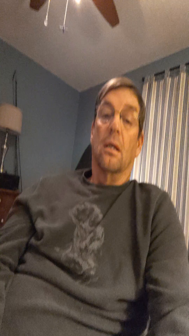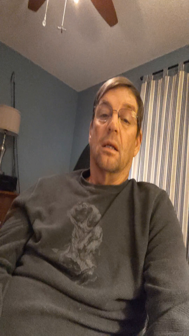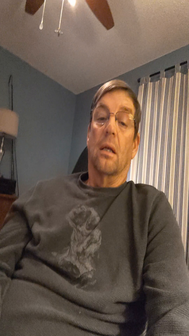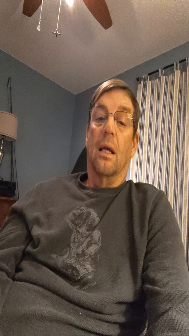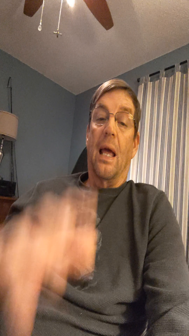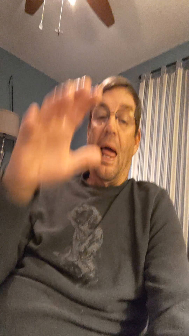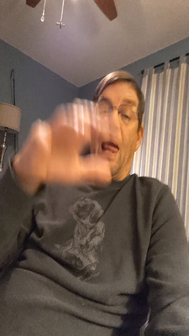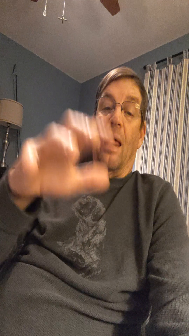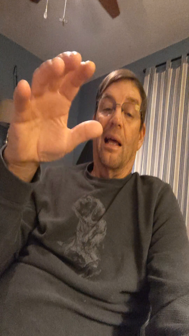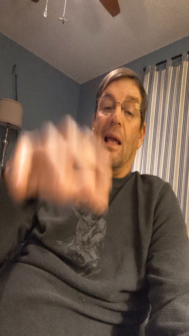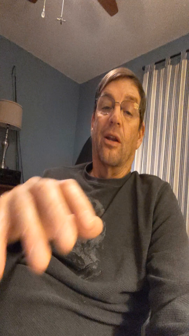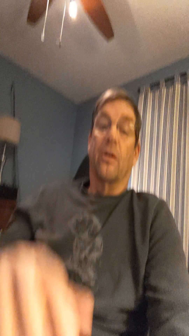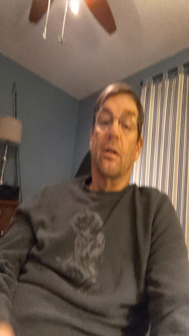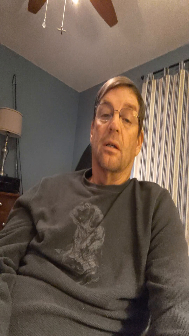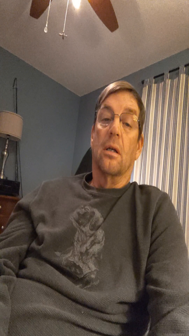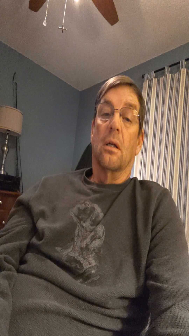alligator